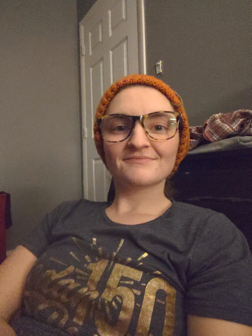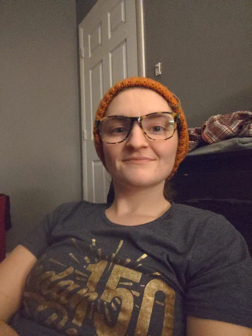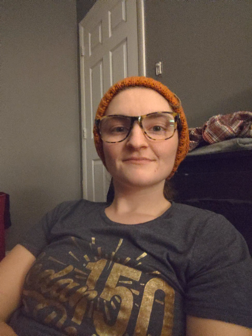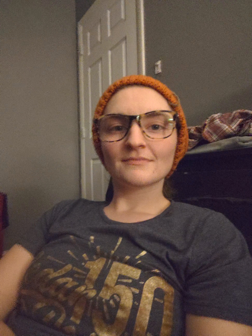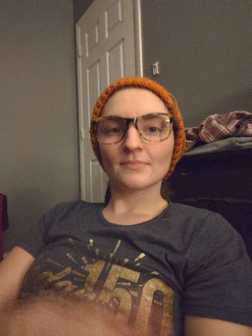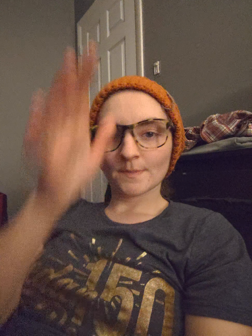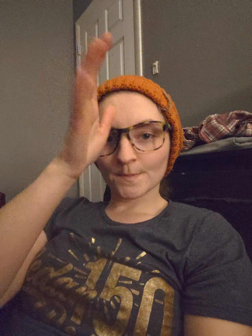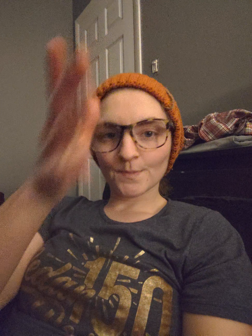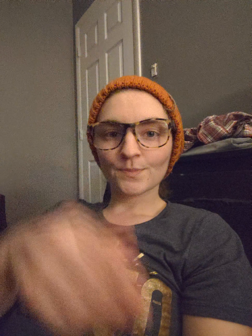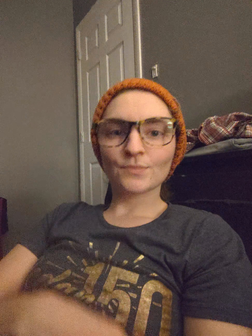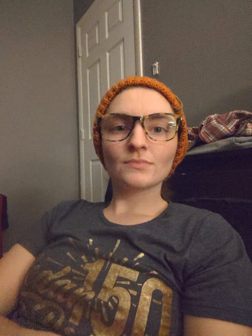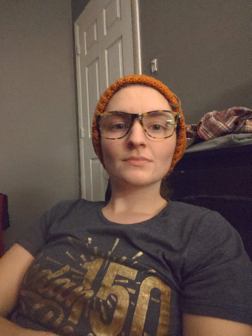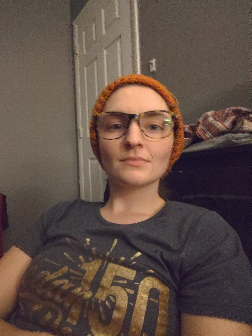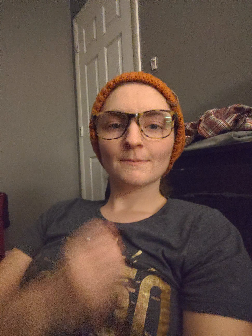grandpa